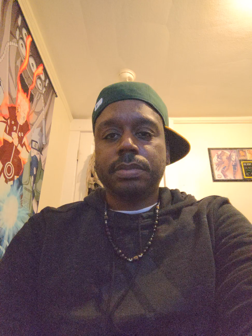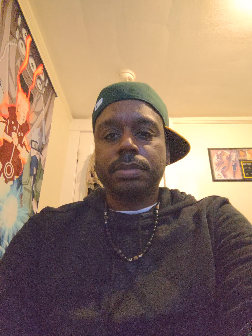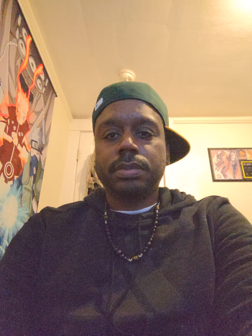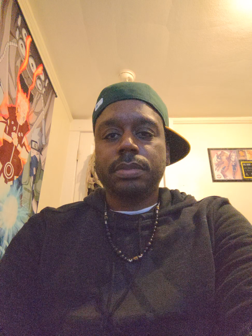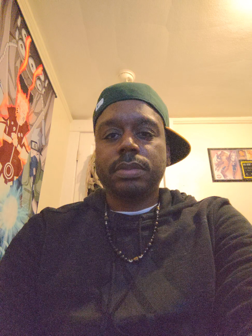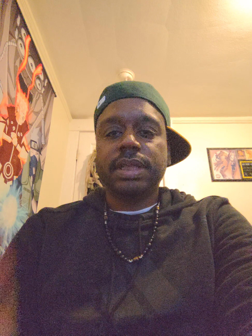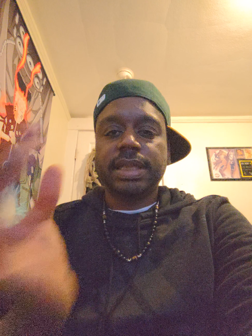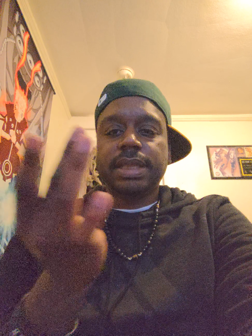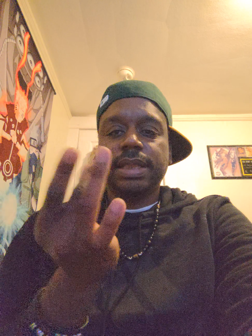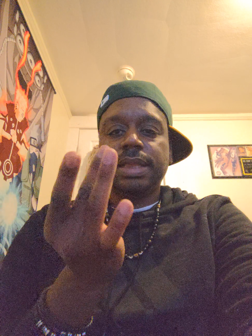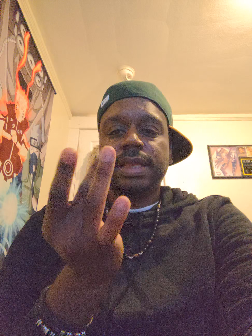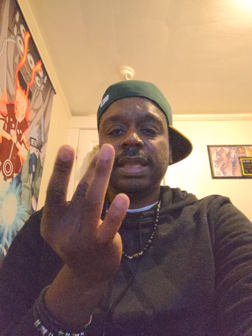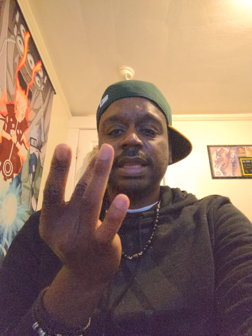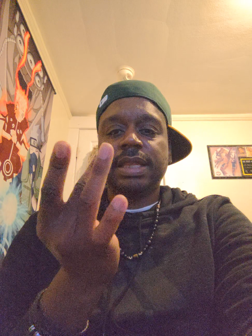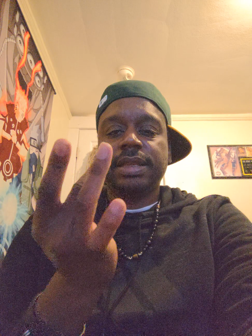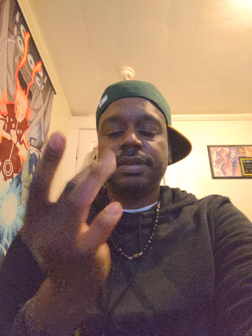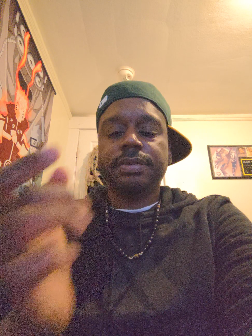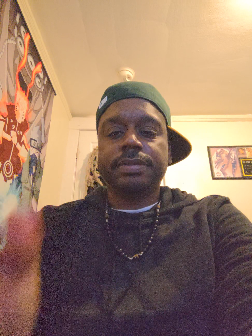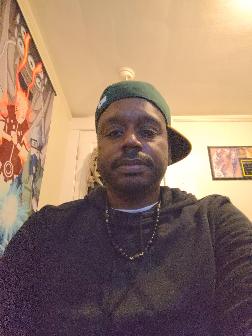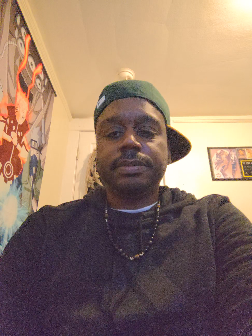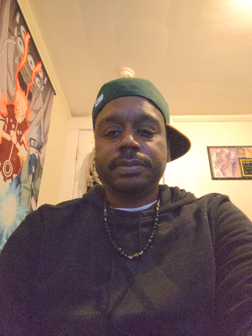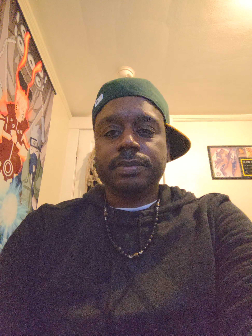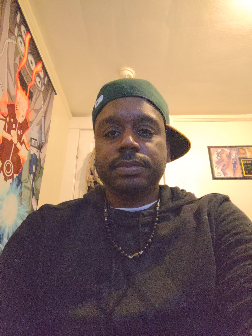sticky